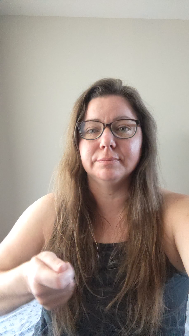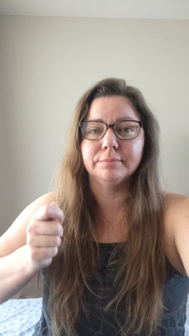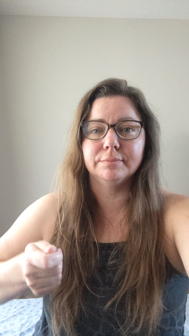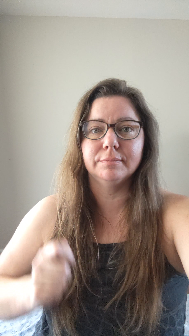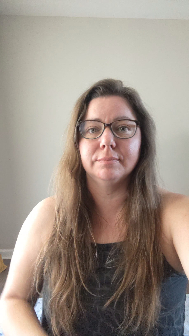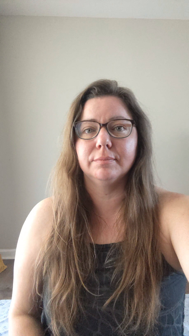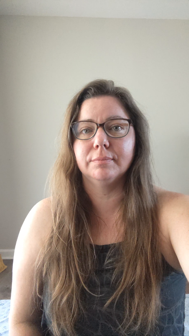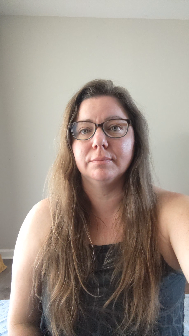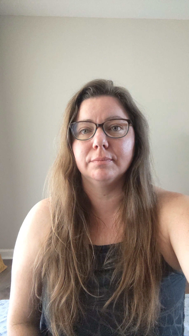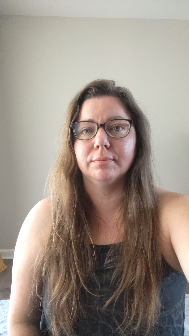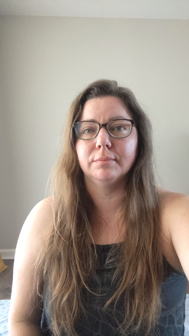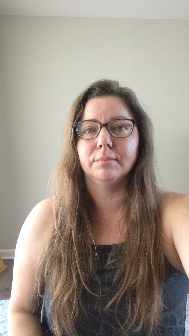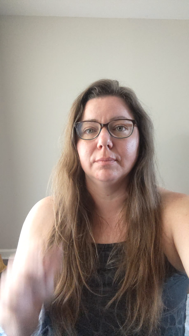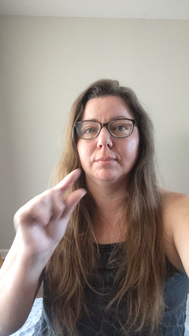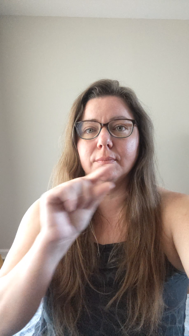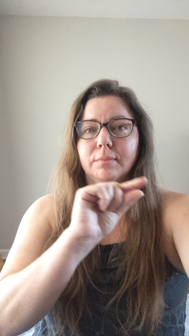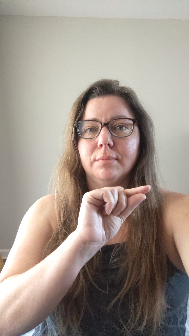peas